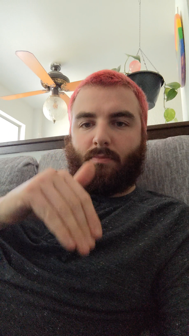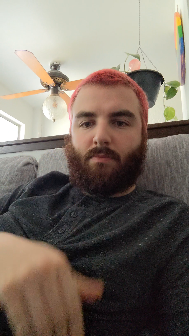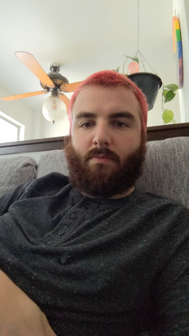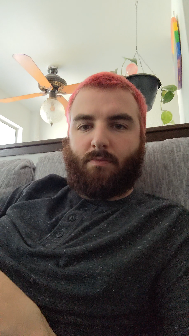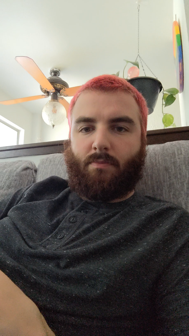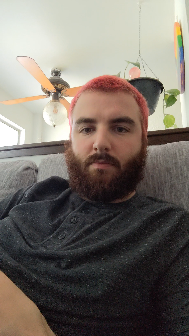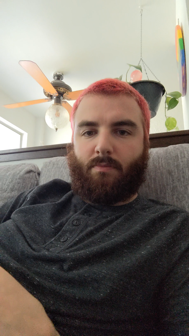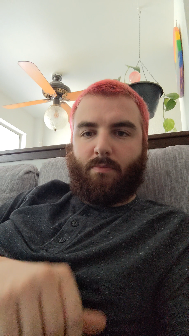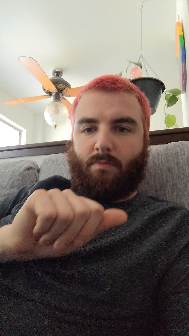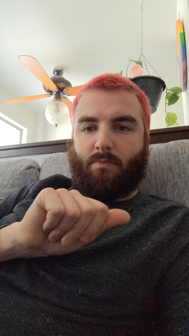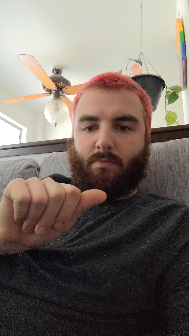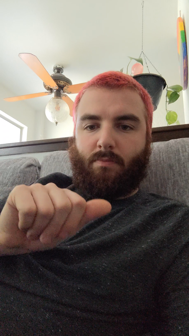a